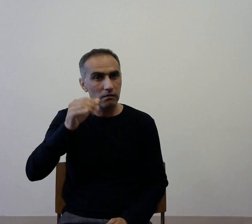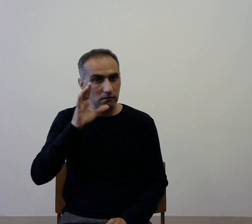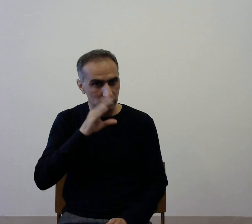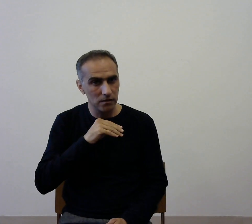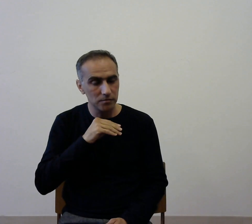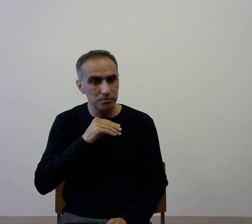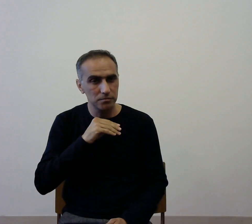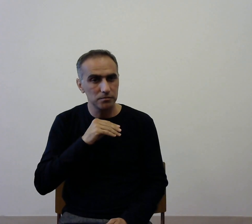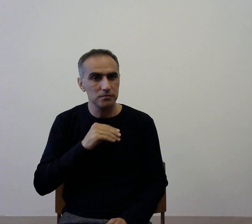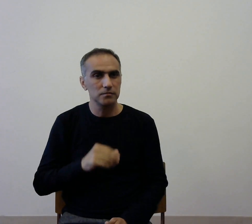bilər